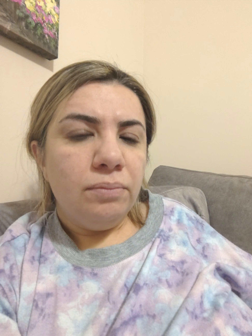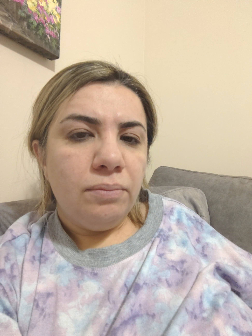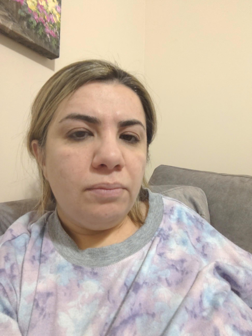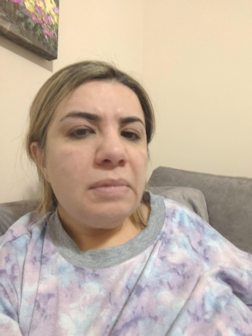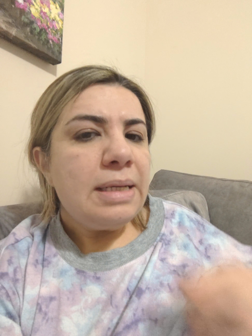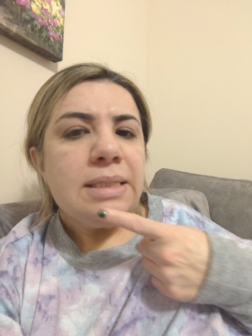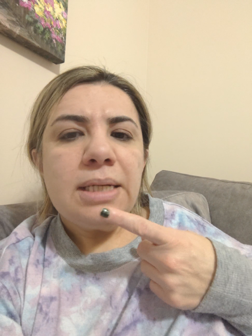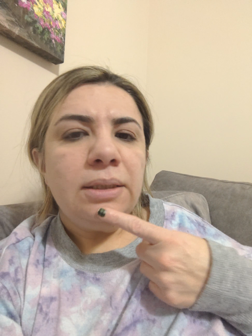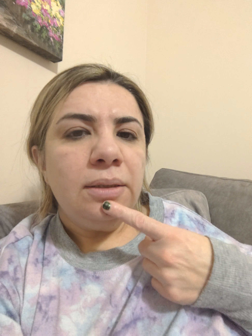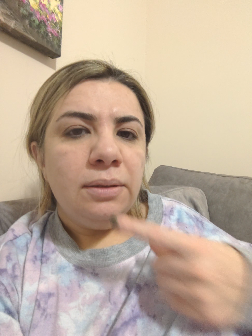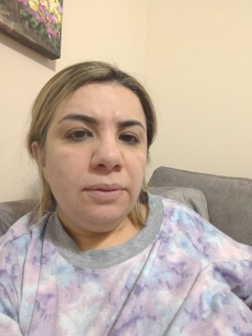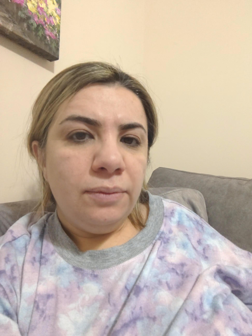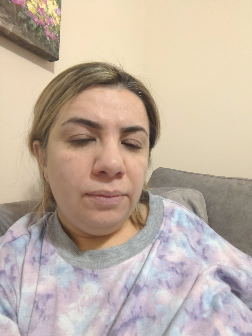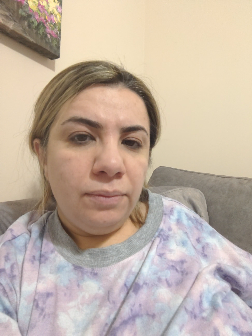say